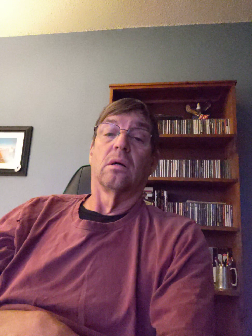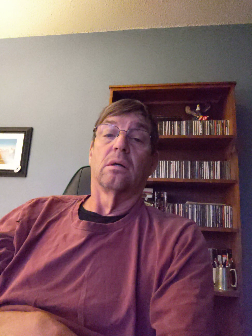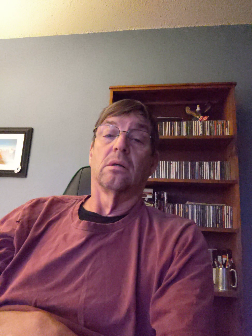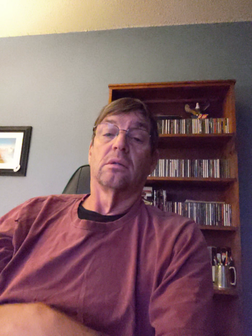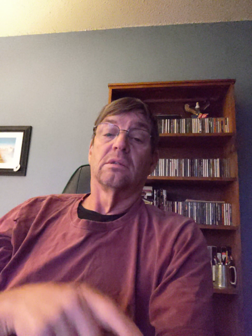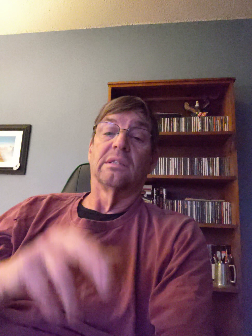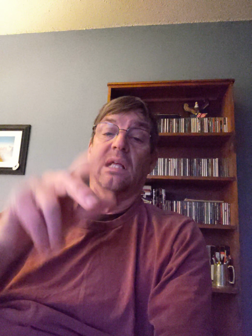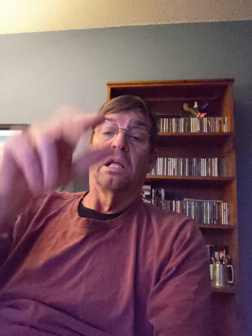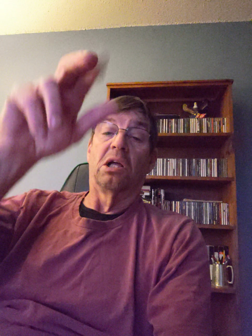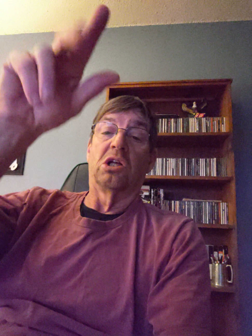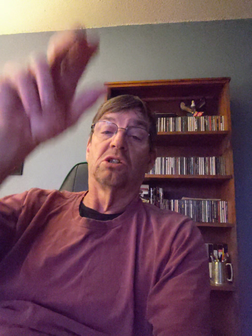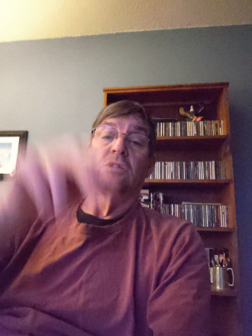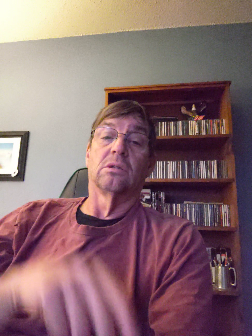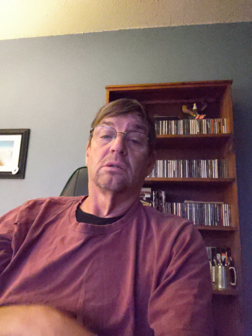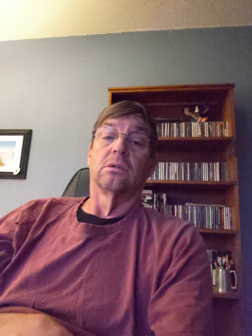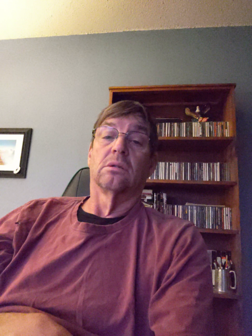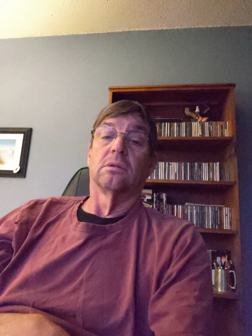stairs